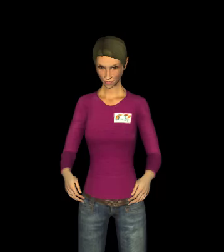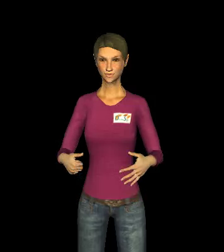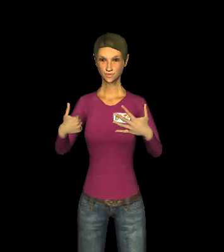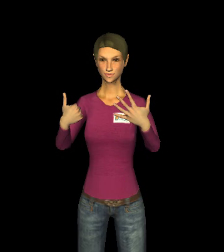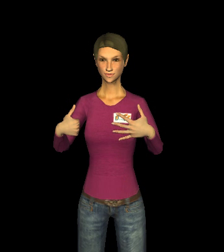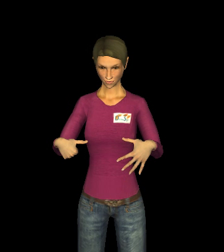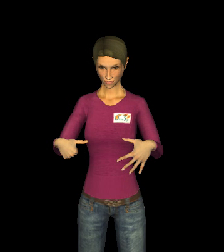16